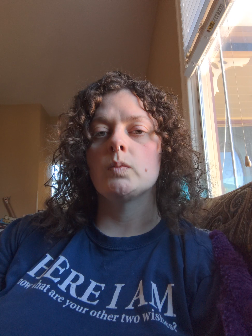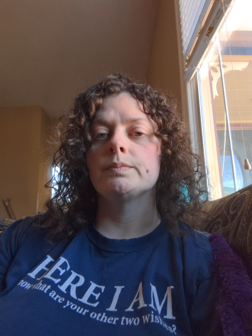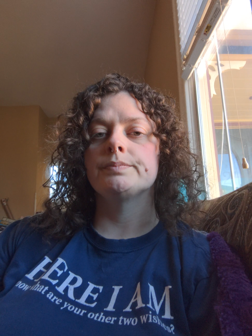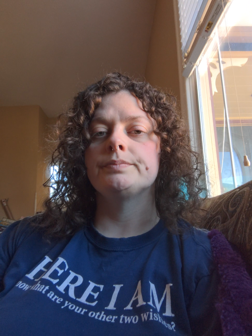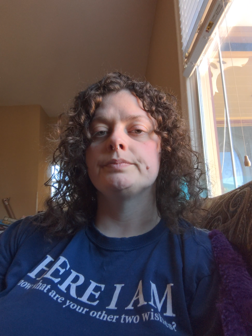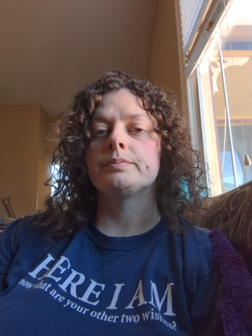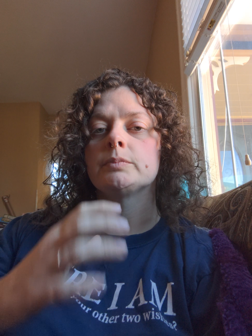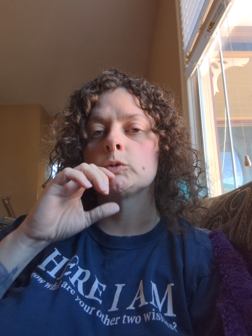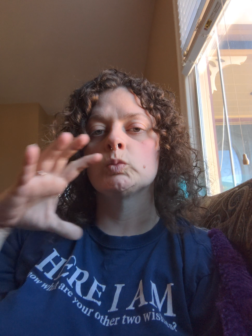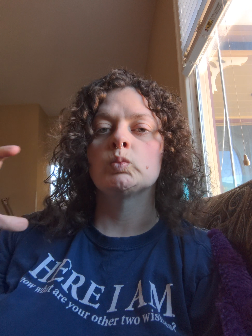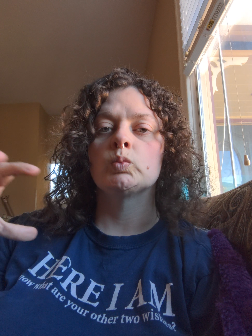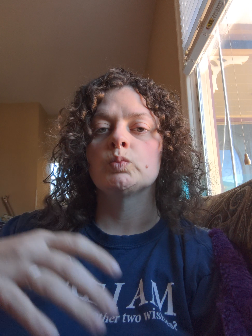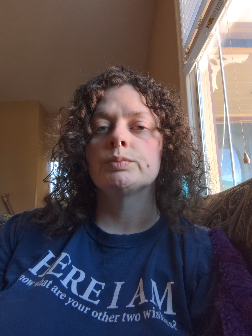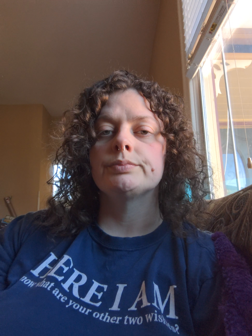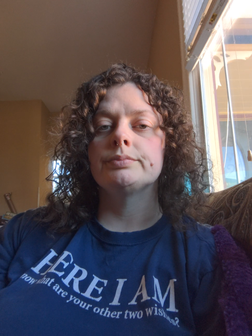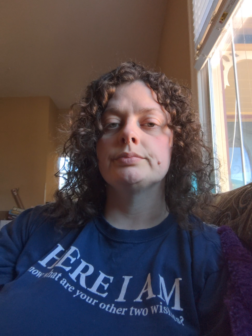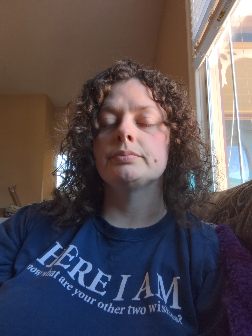balloon